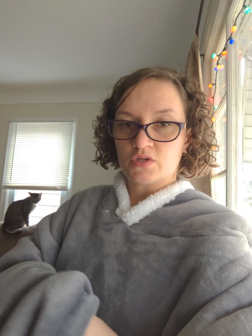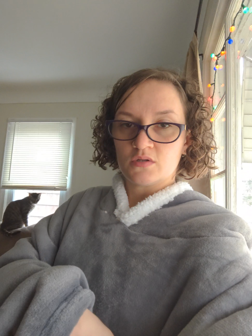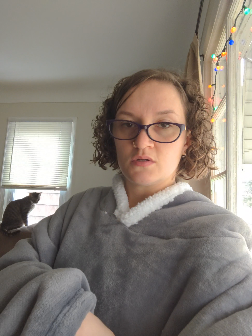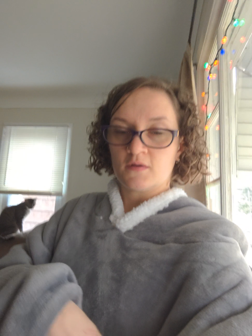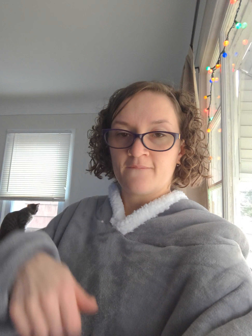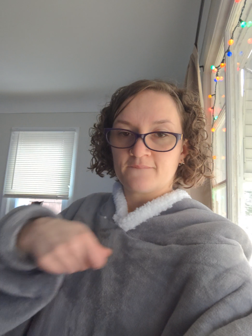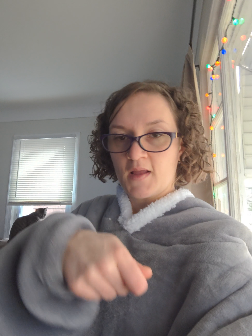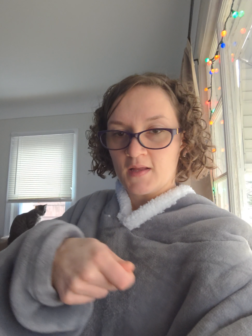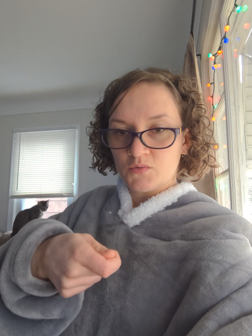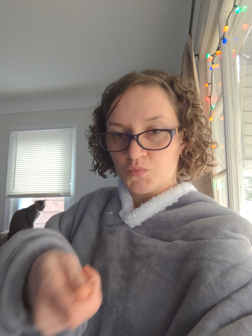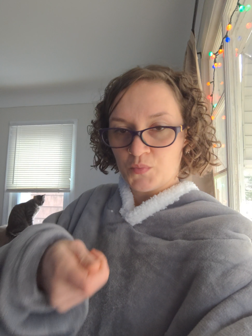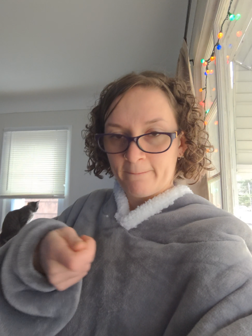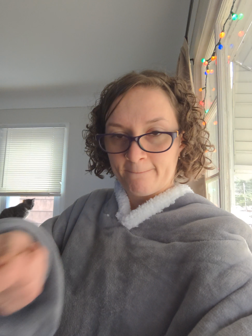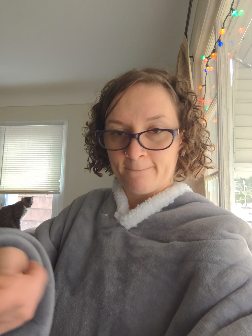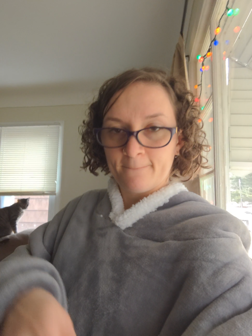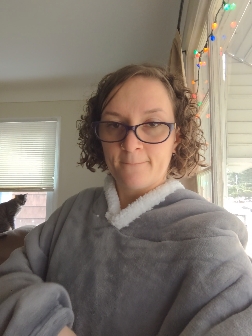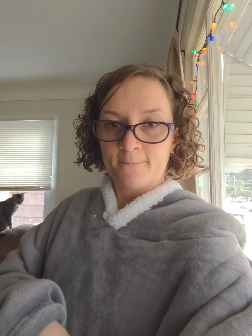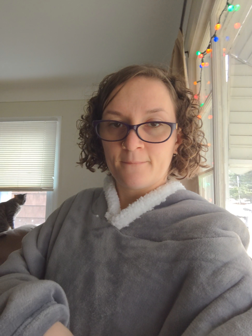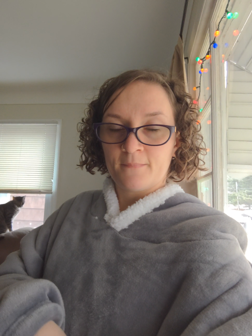vacuum